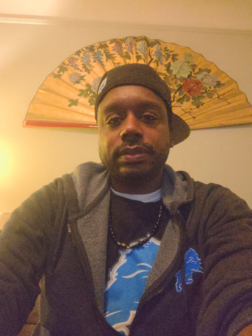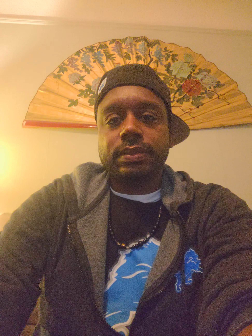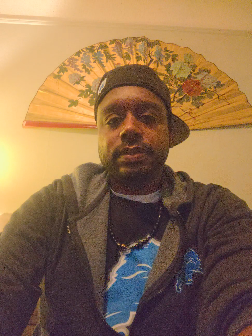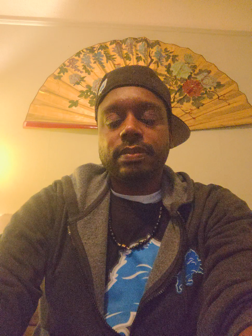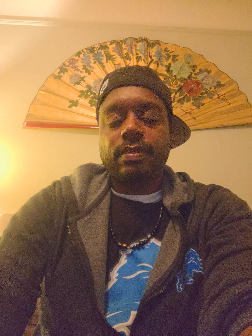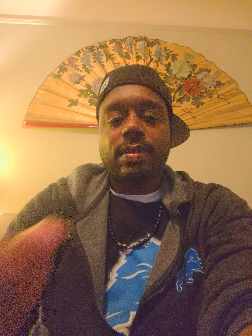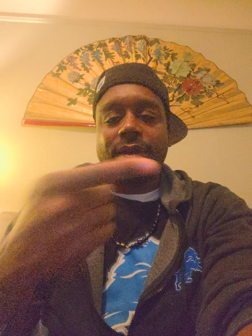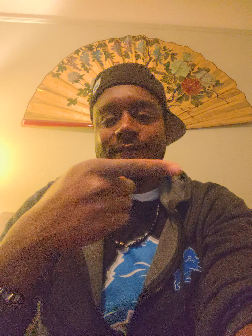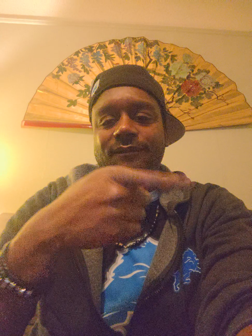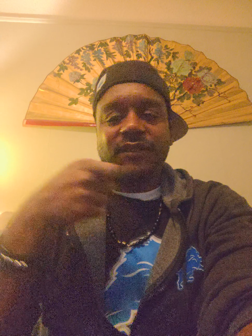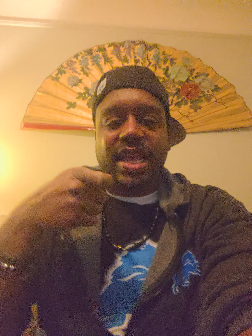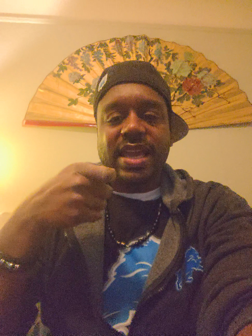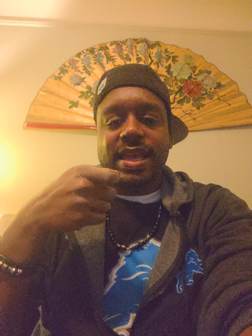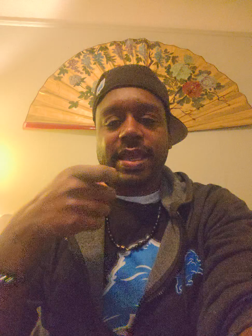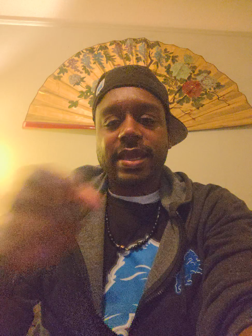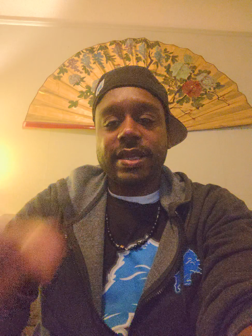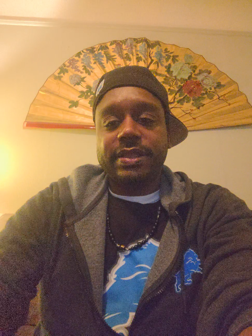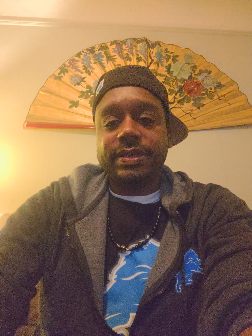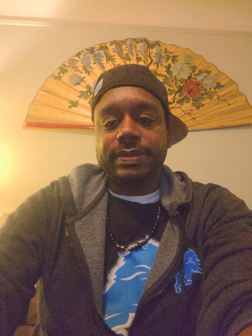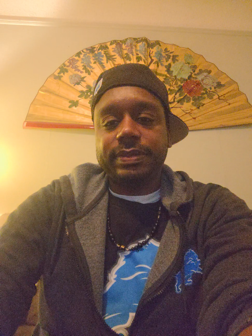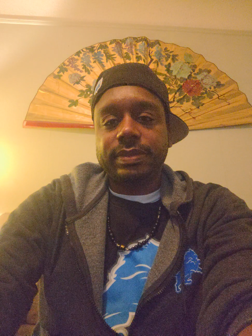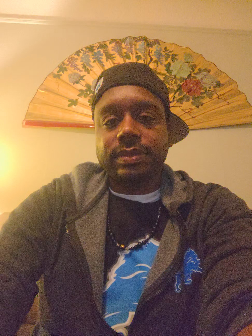fast